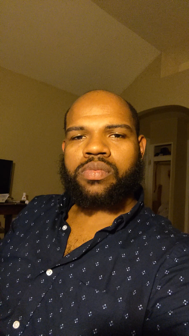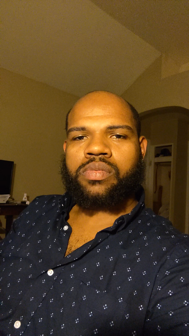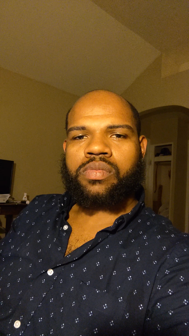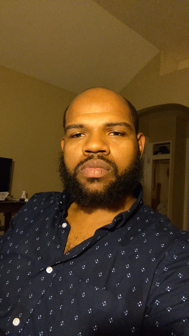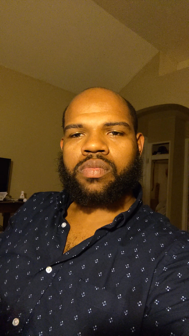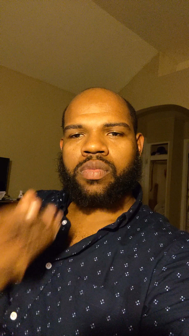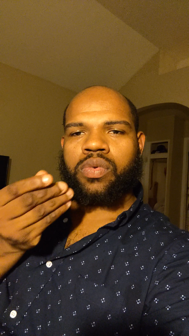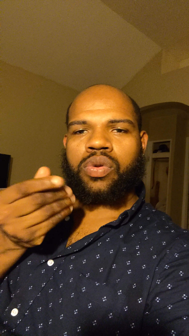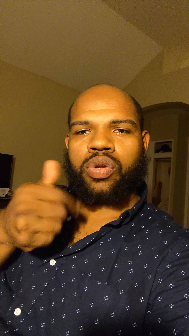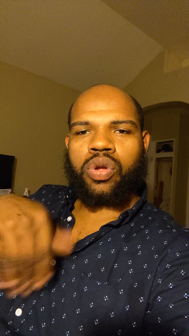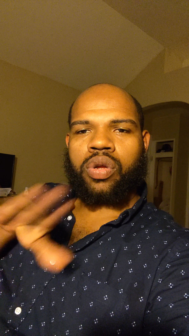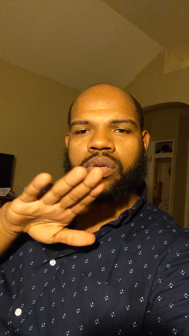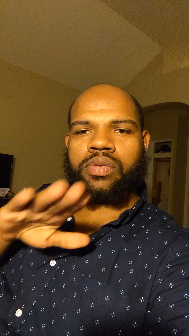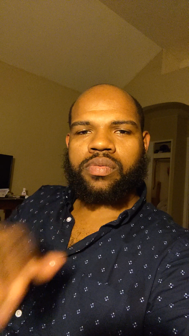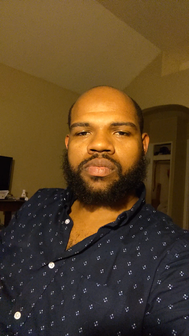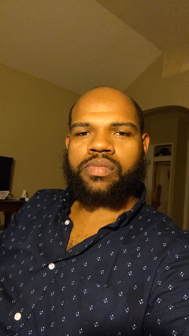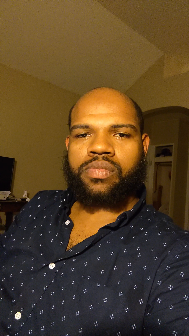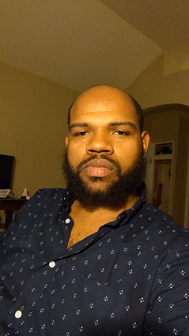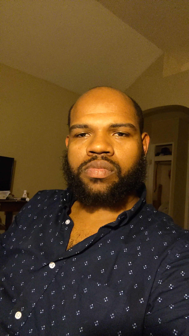garden